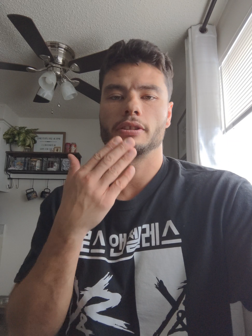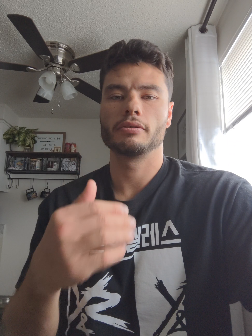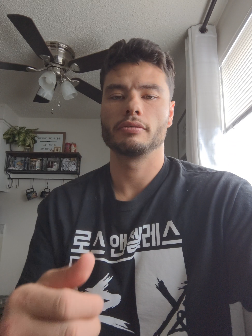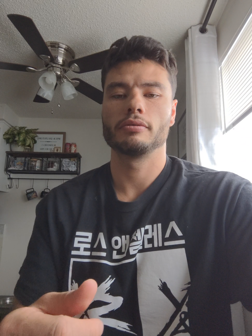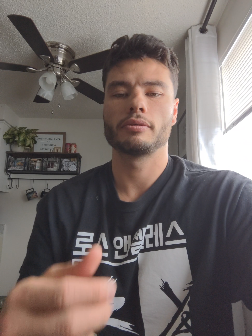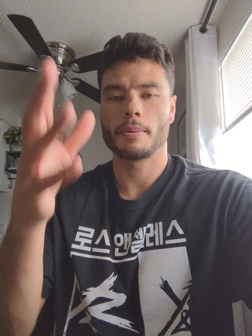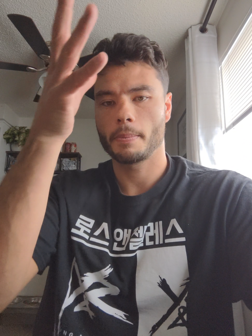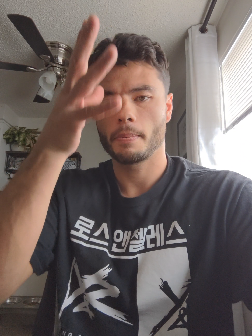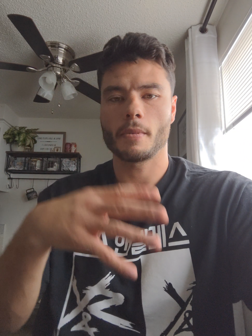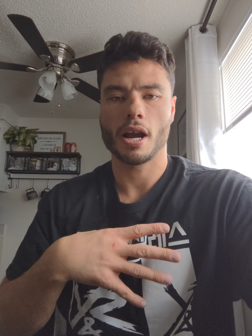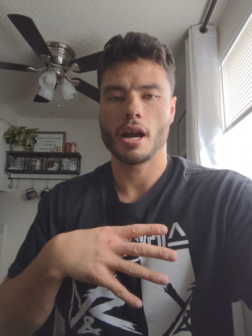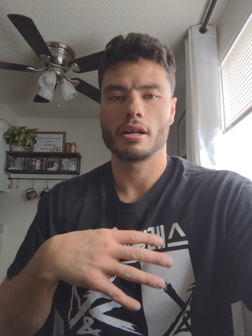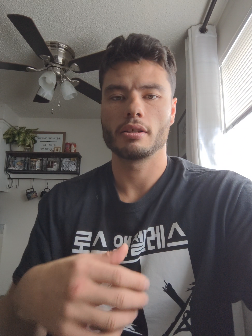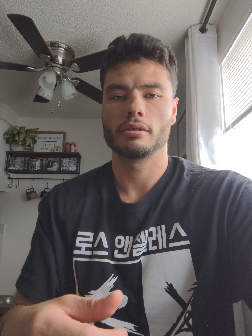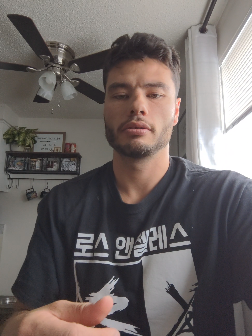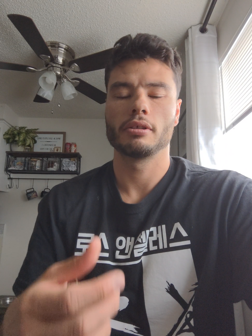man